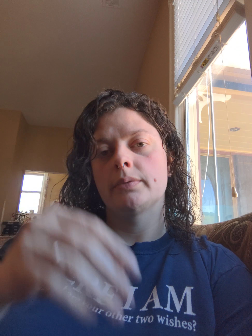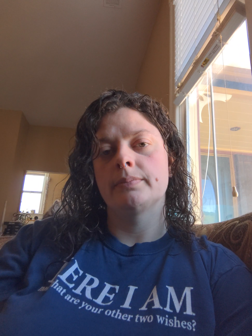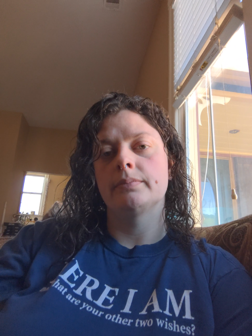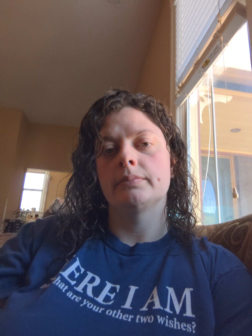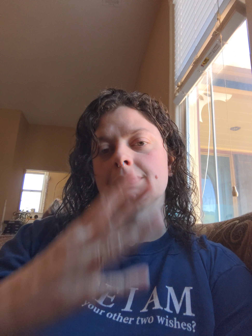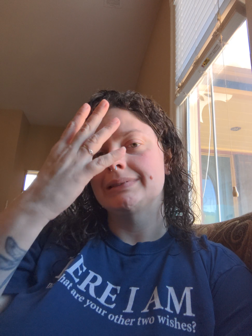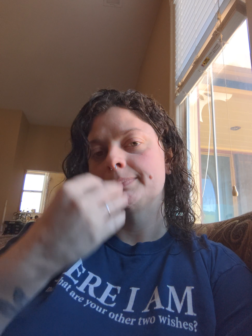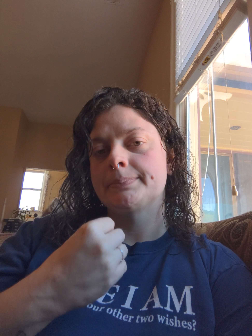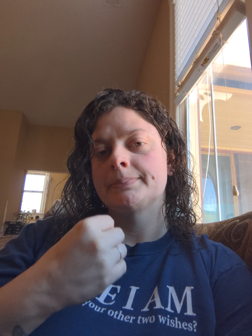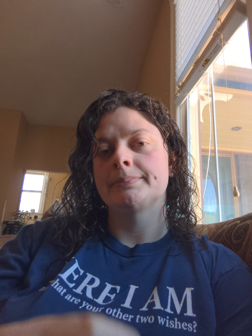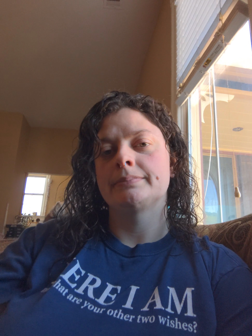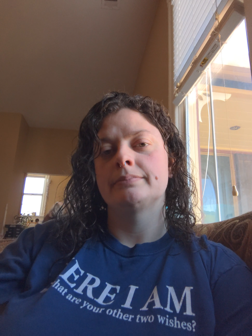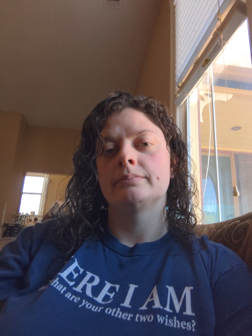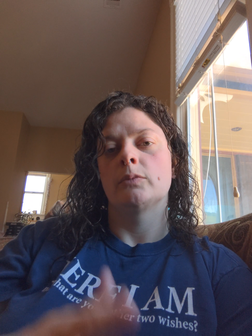sleep